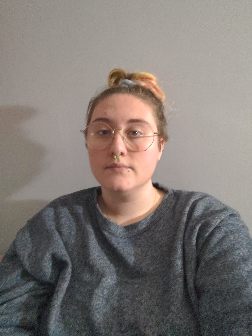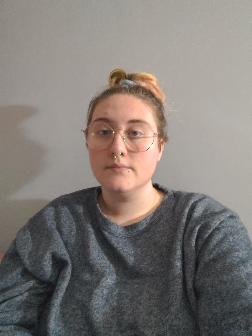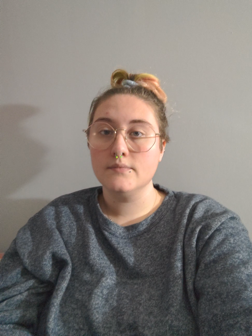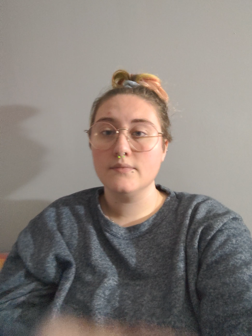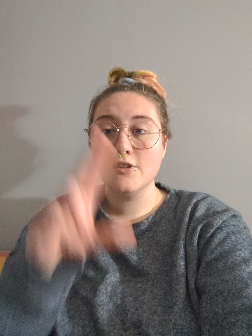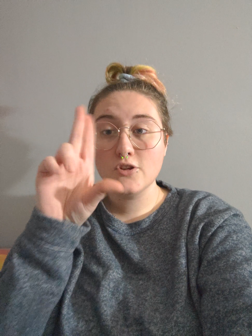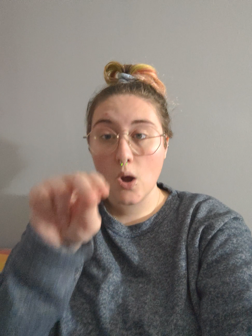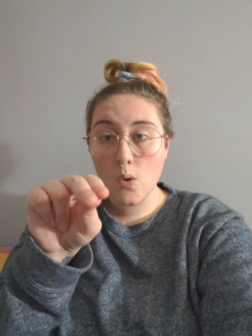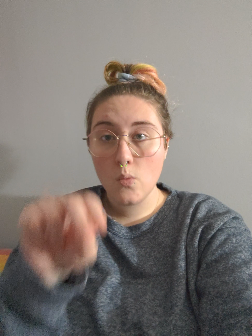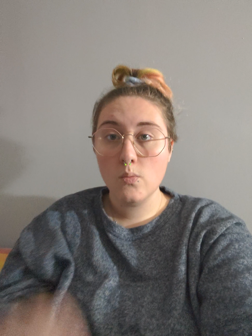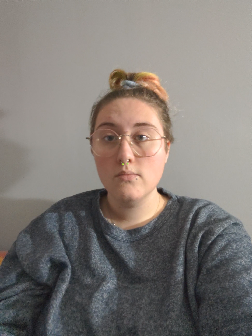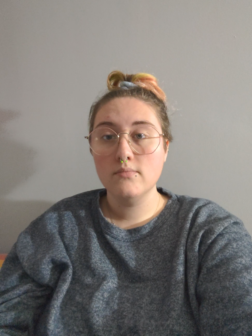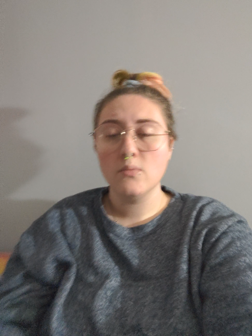no